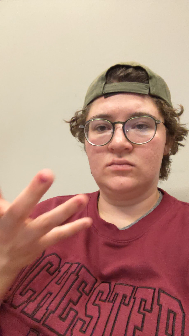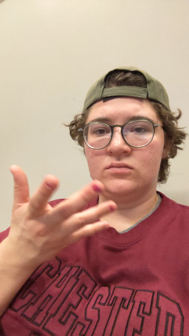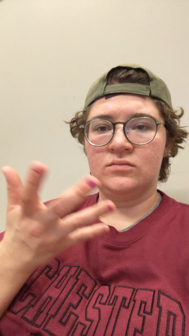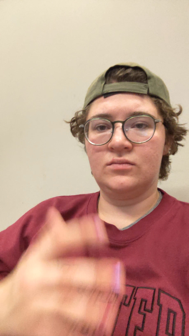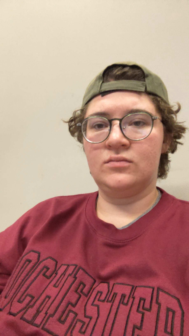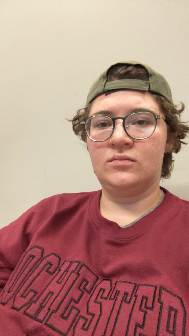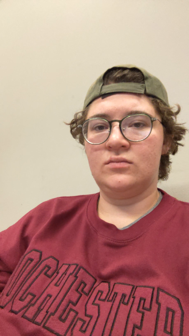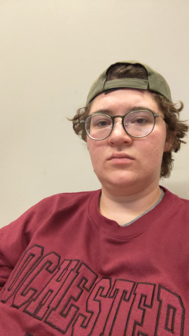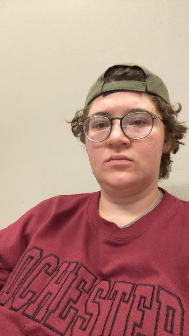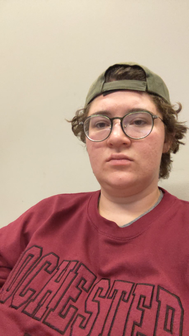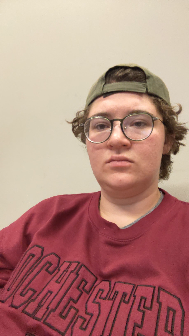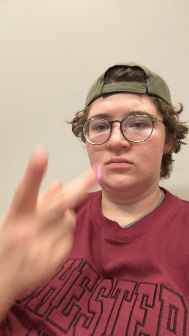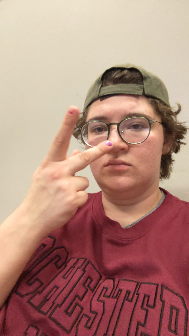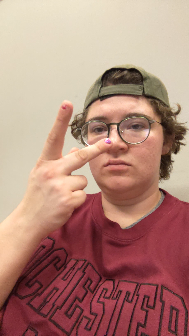penis